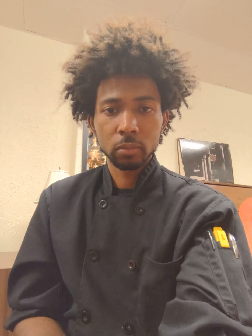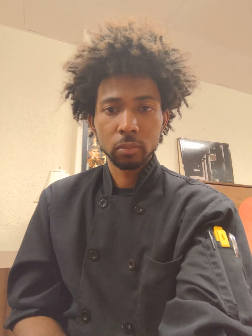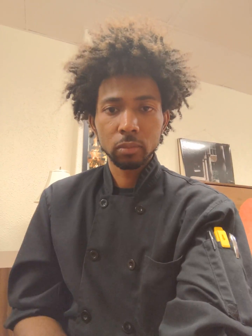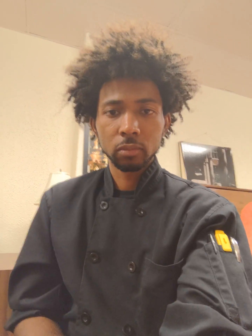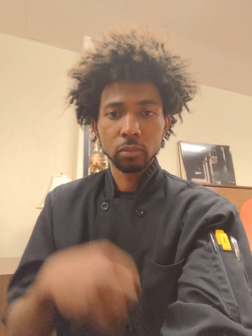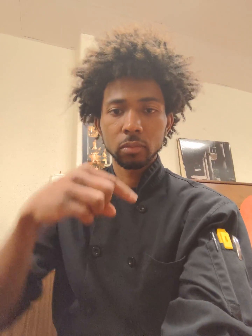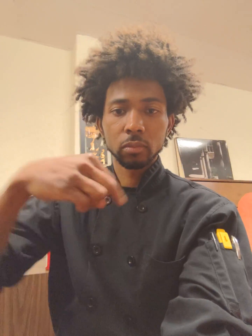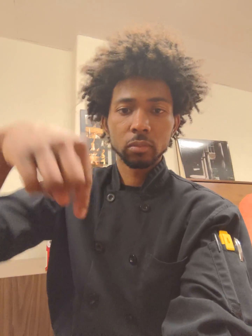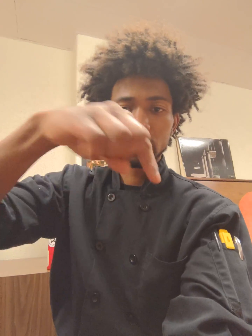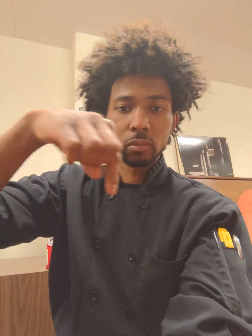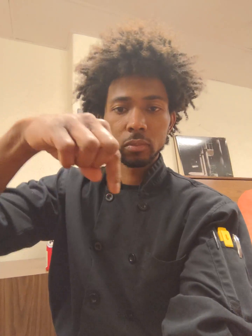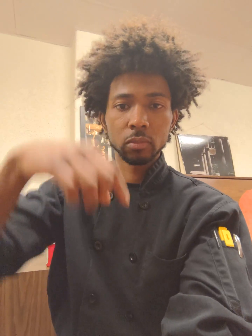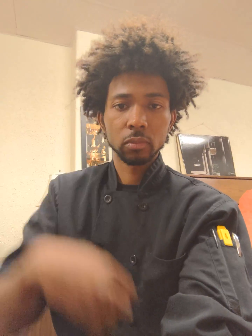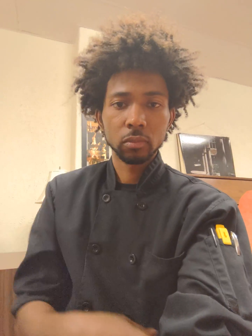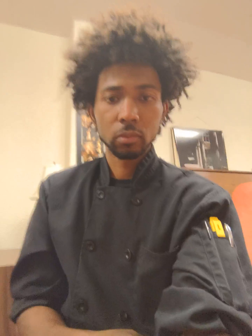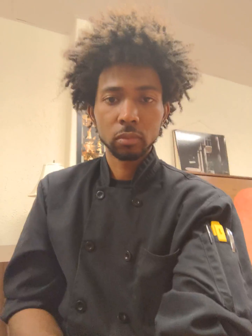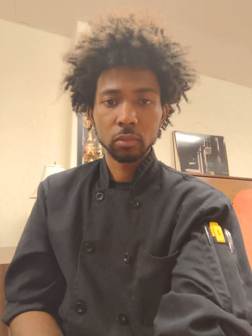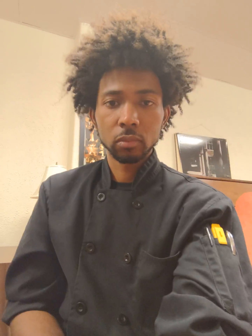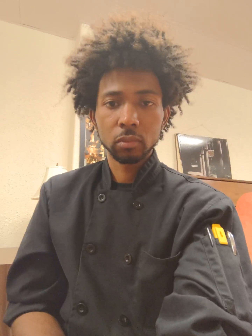around